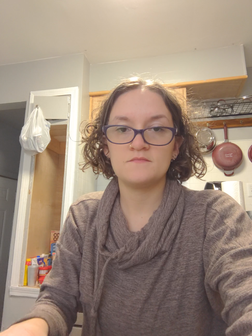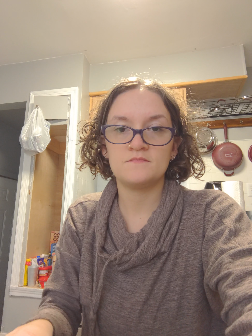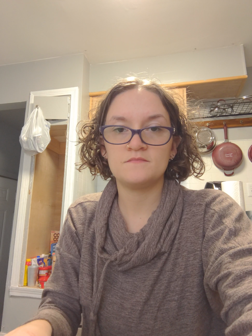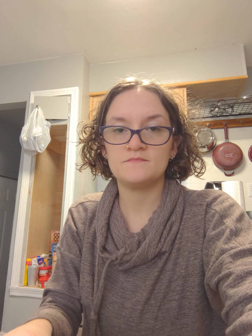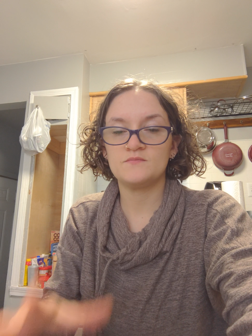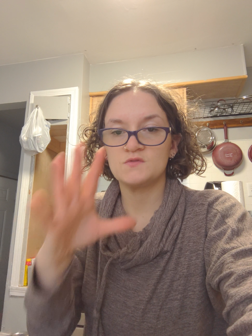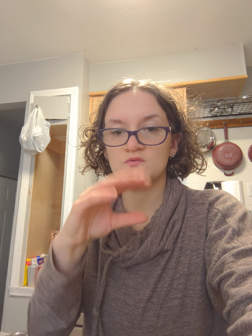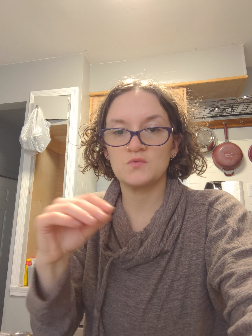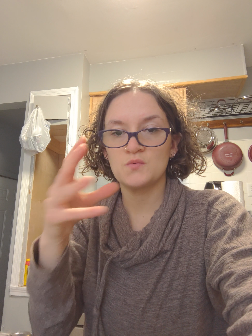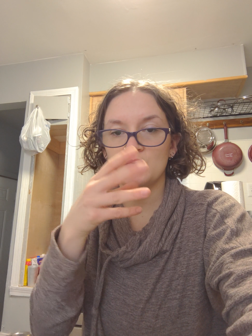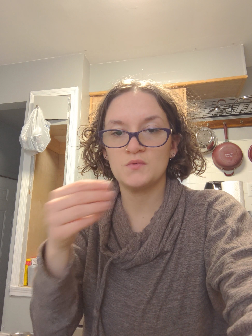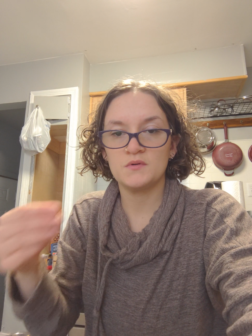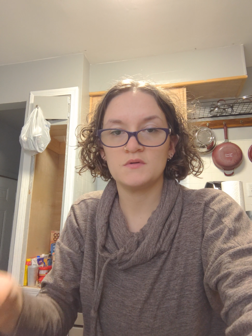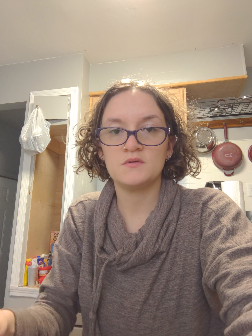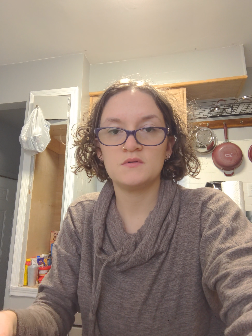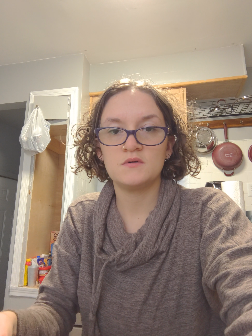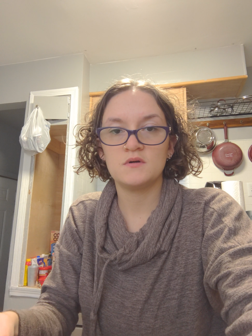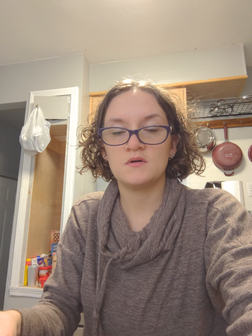story